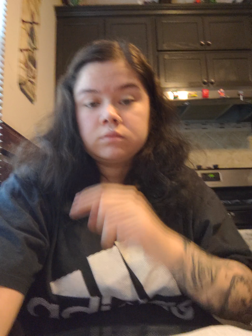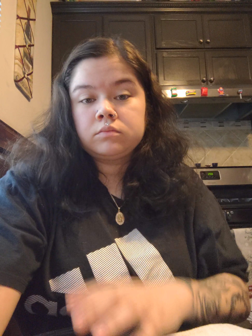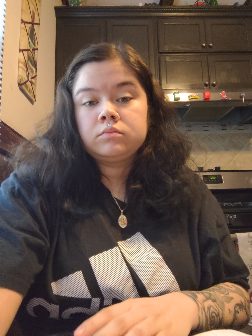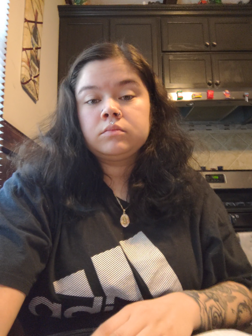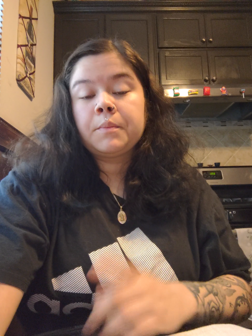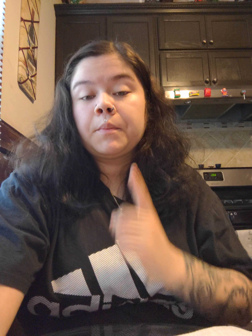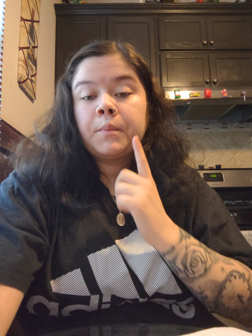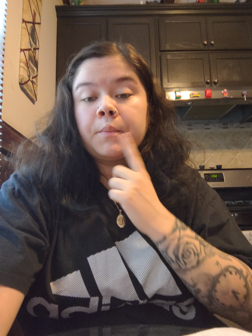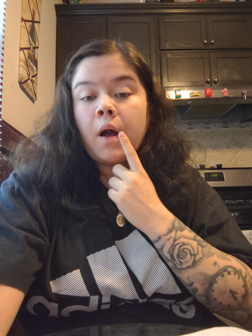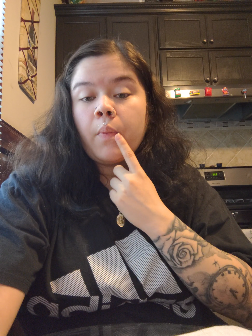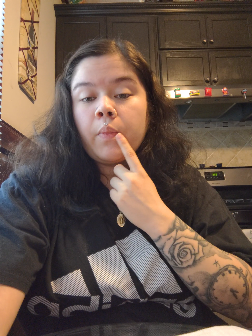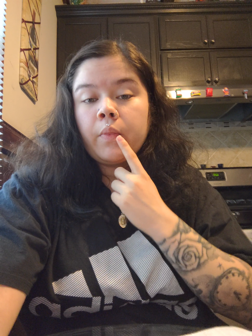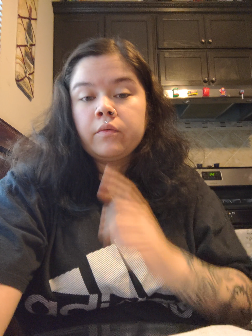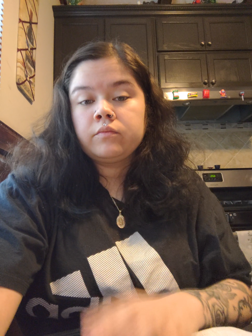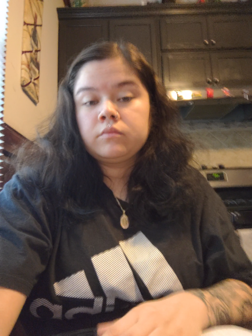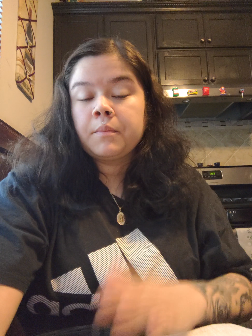mouth